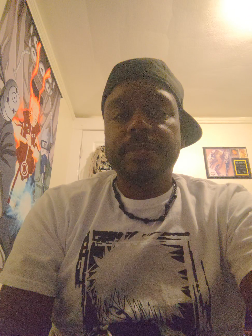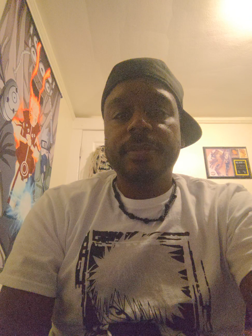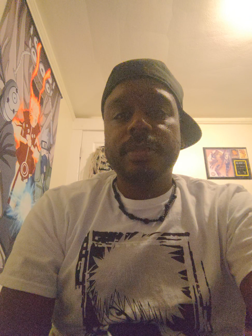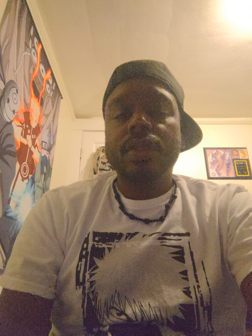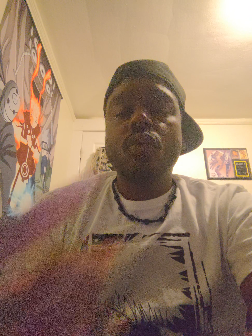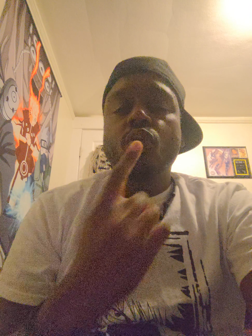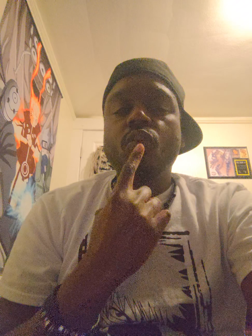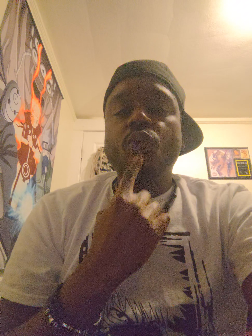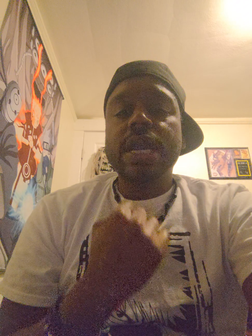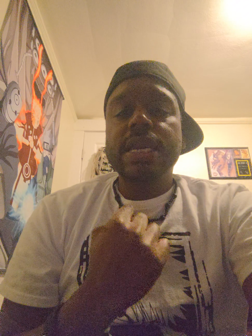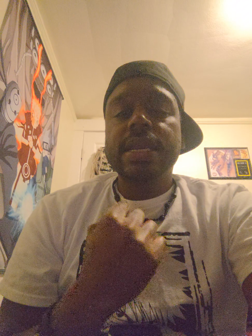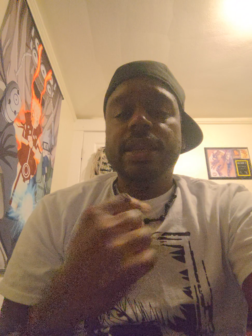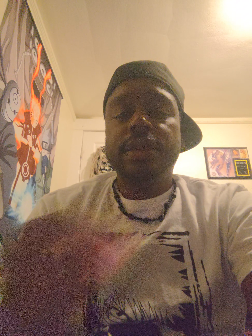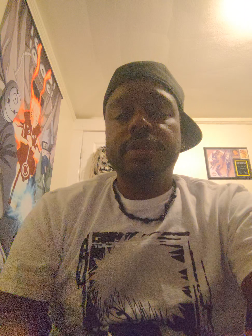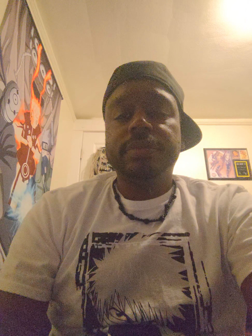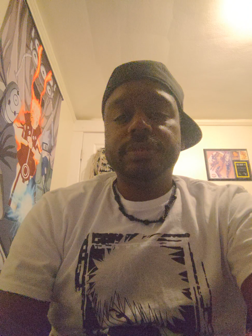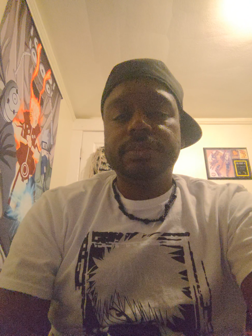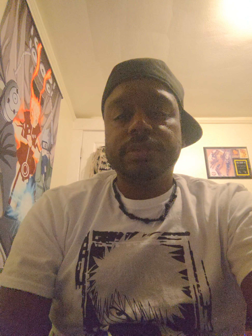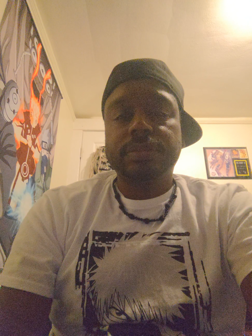red